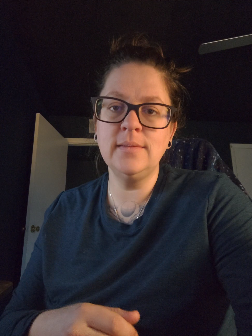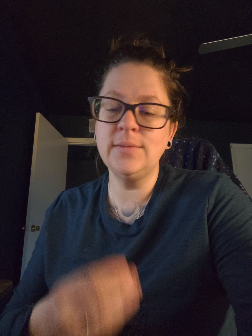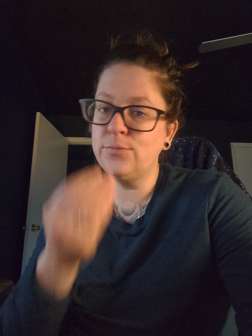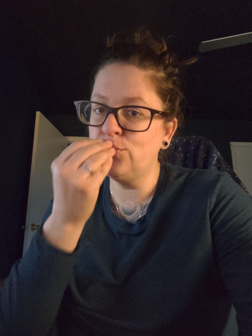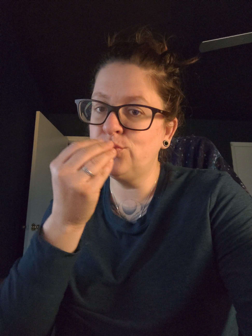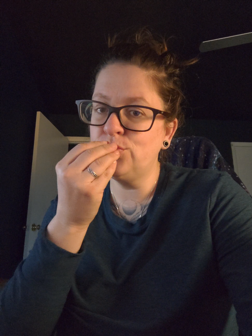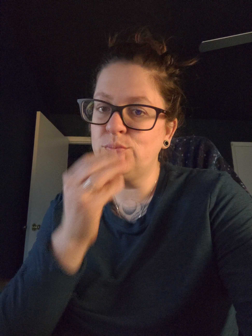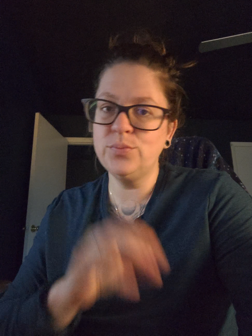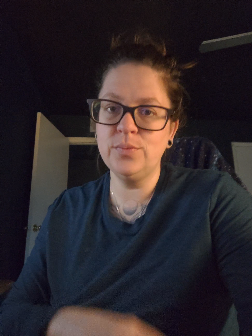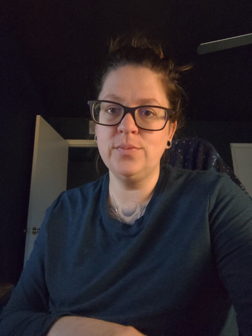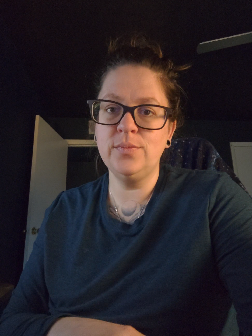food